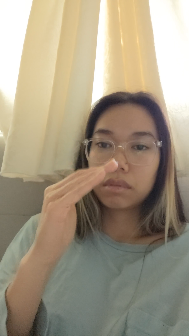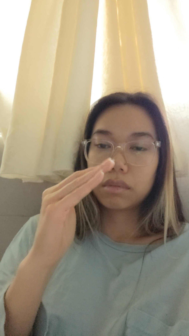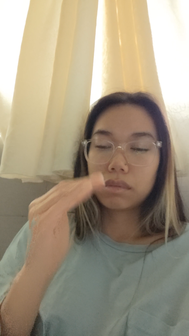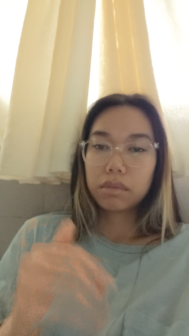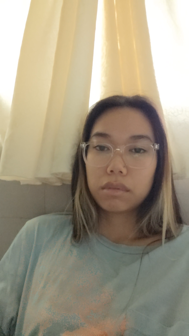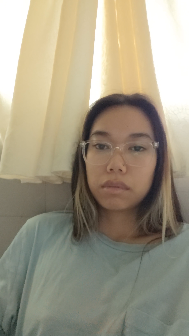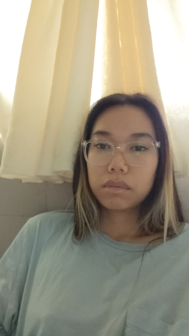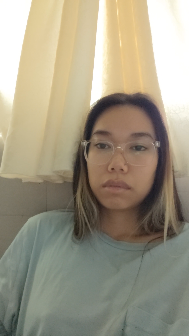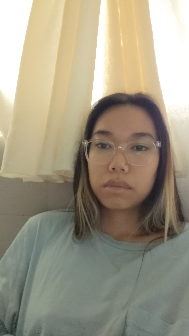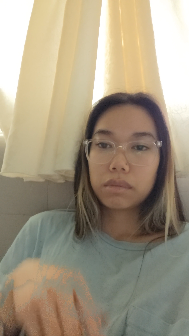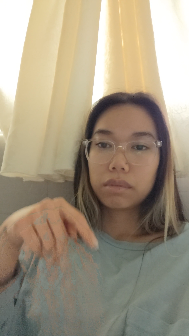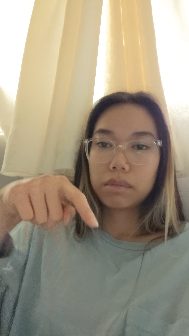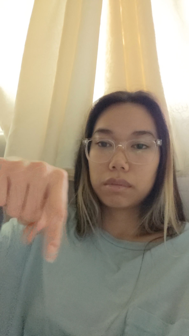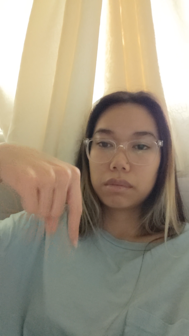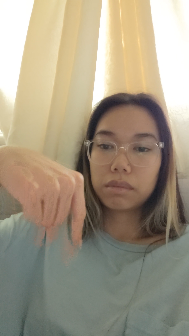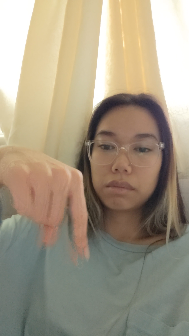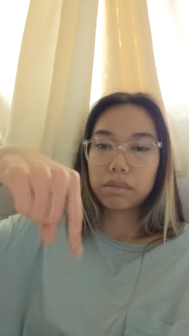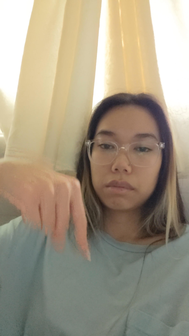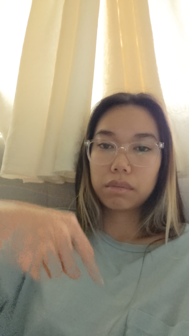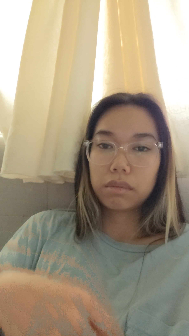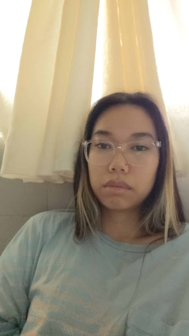flip-flop